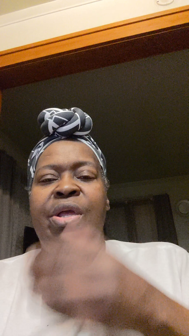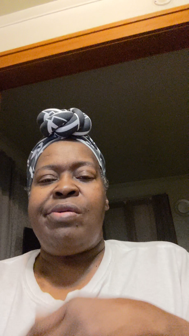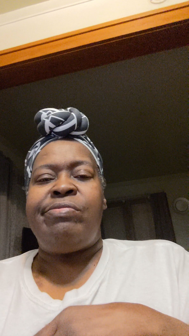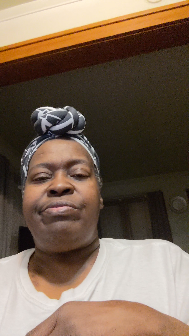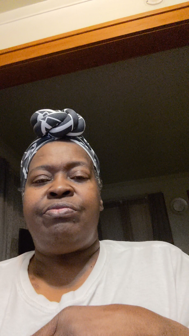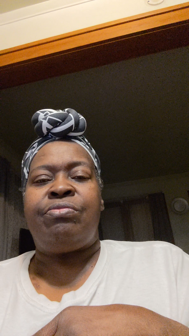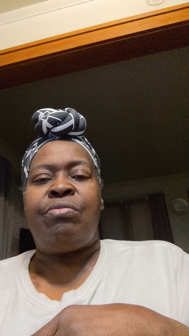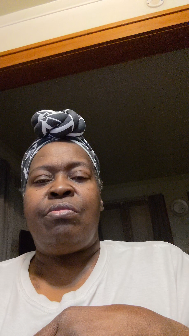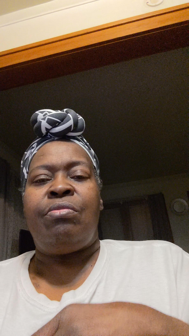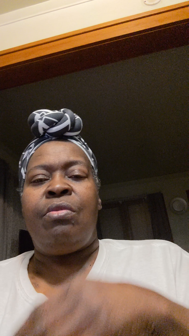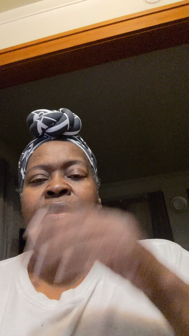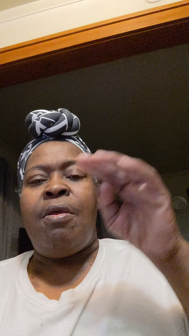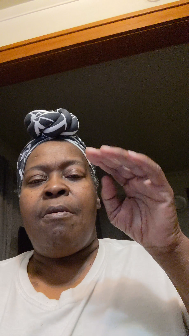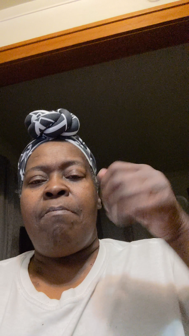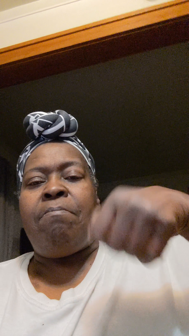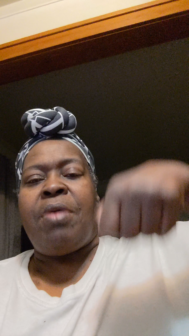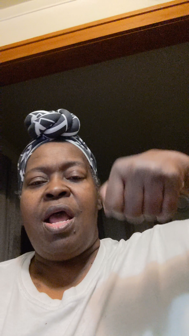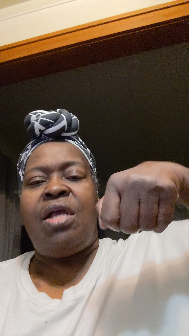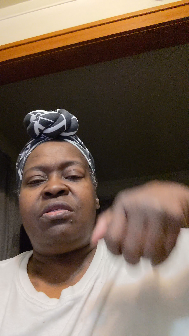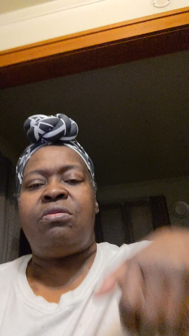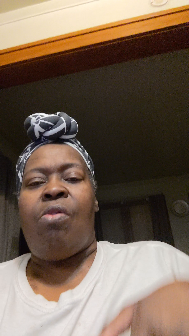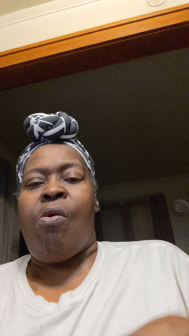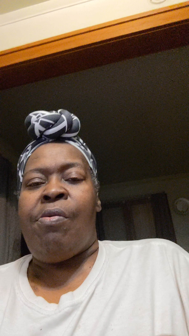basket